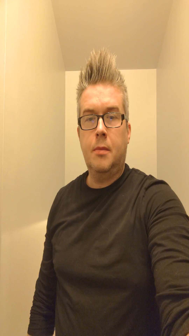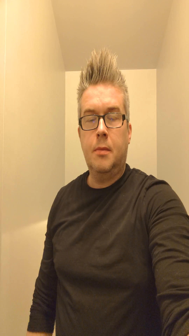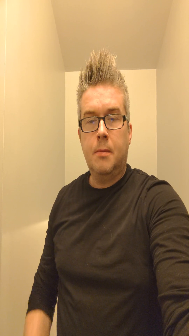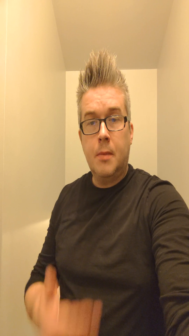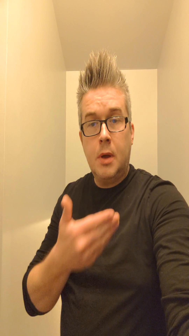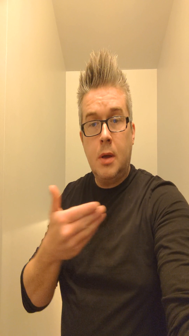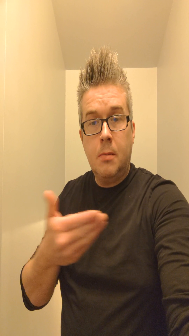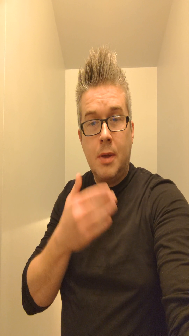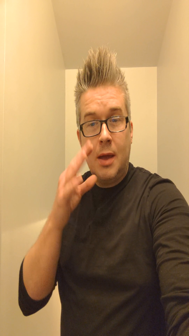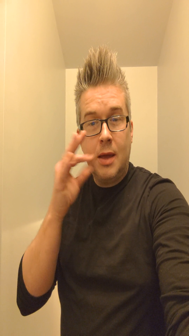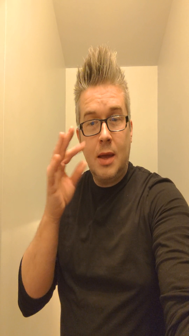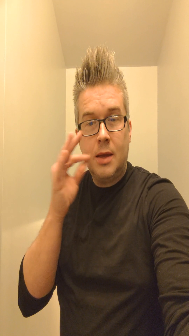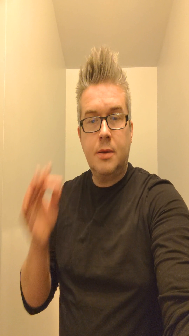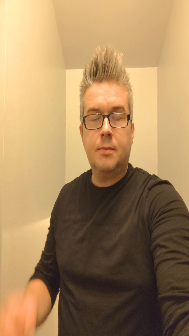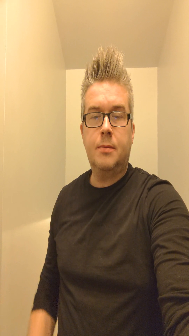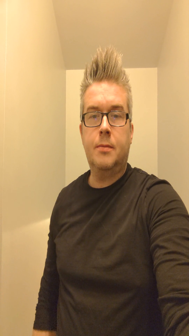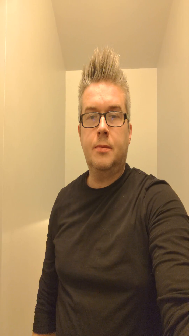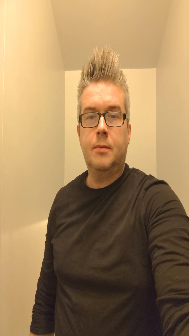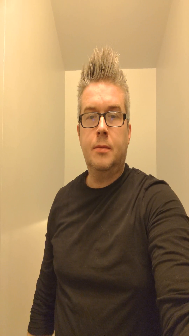kitty